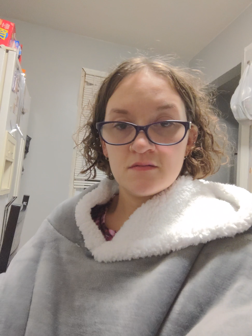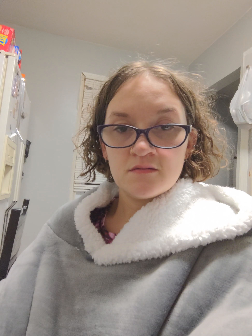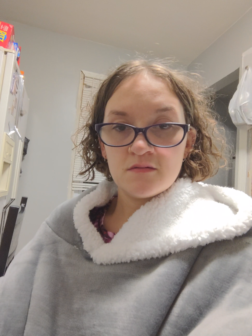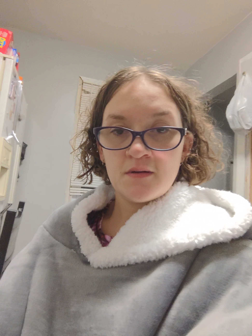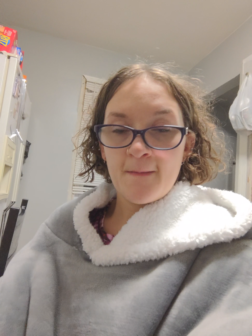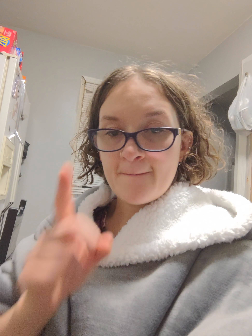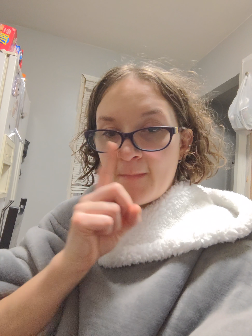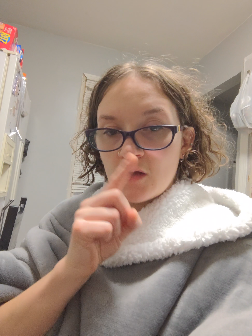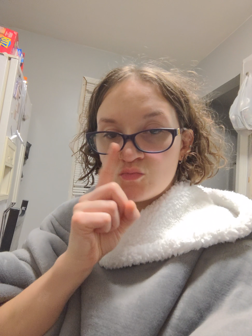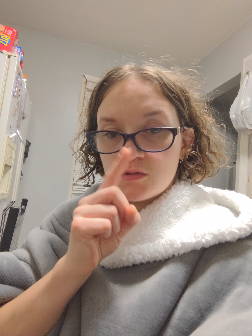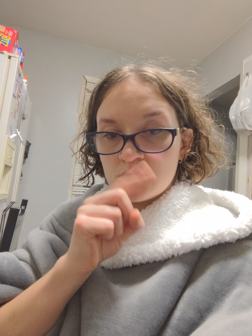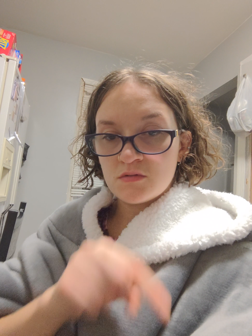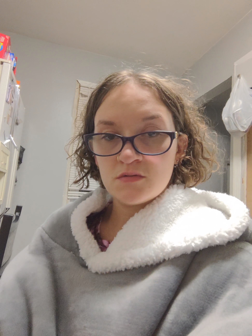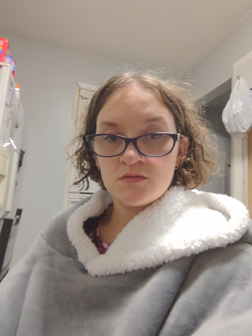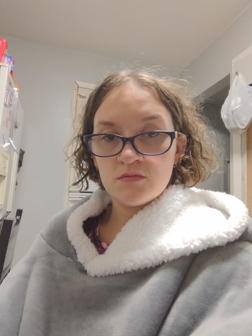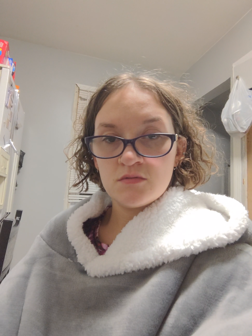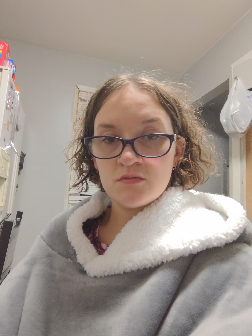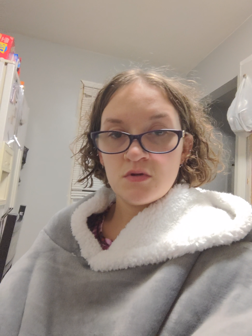mouse